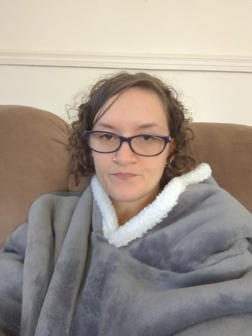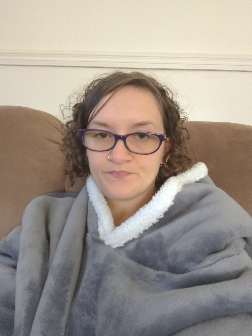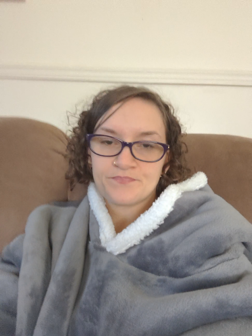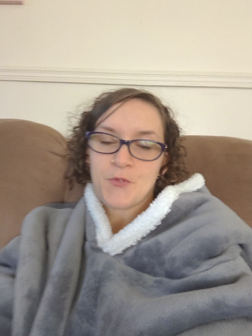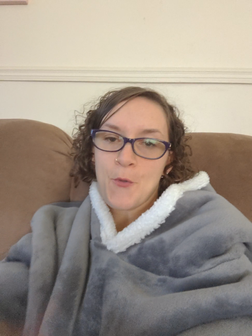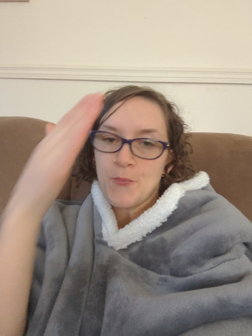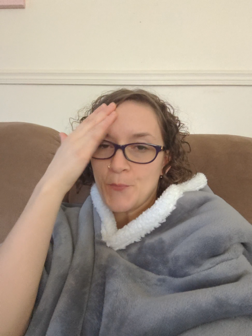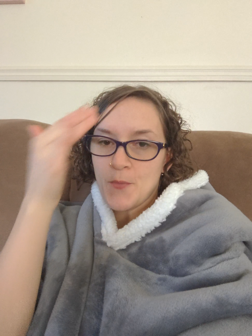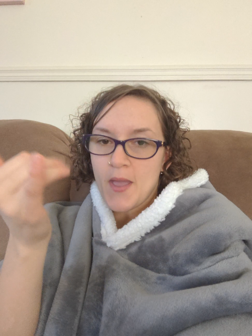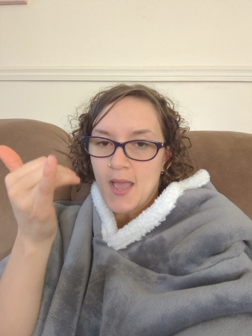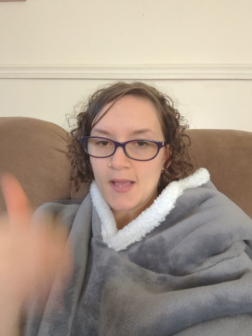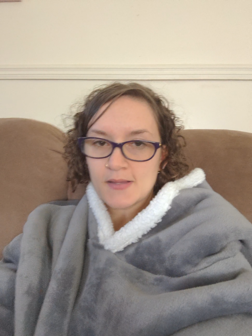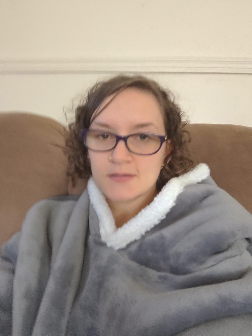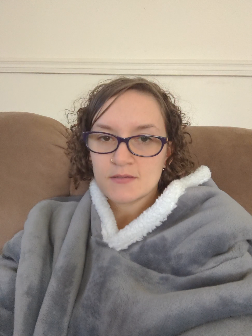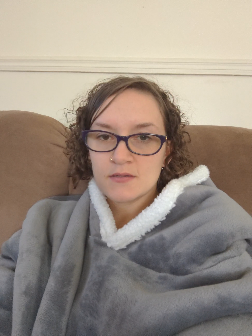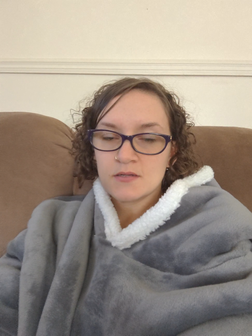why